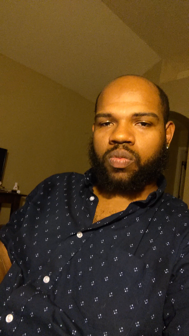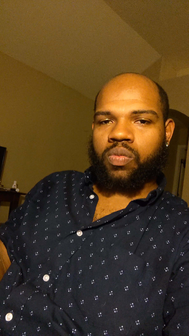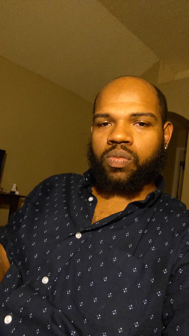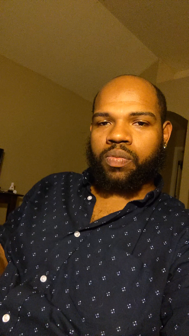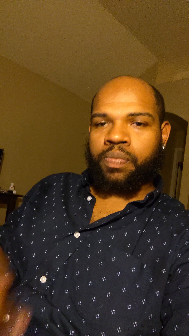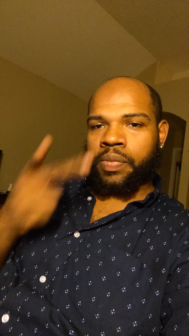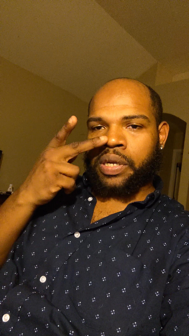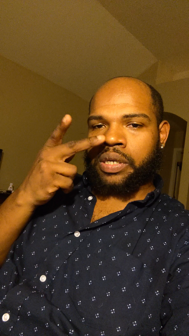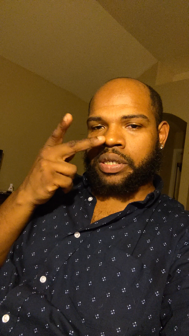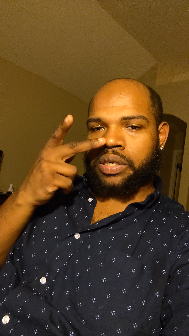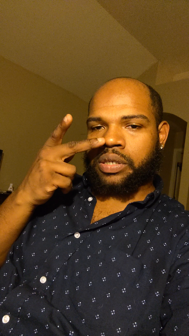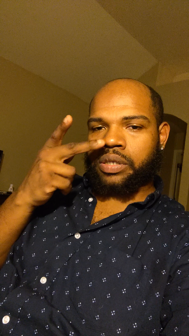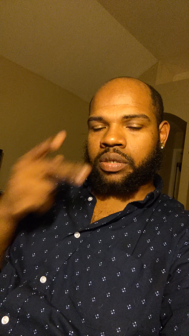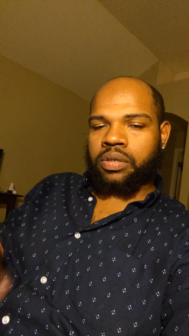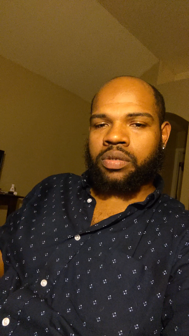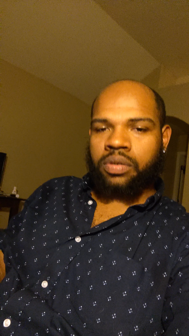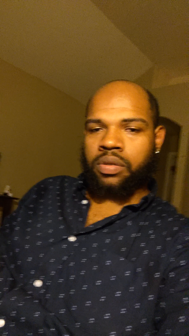penis